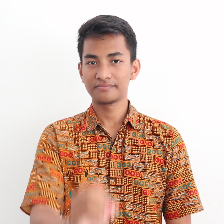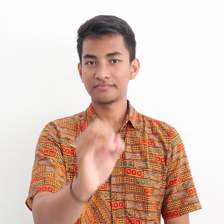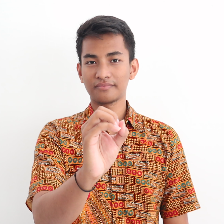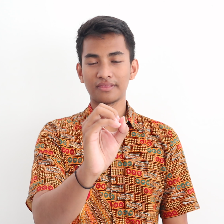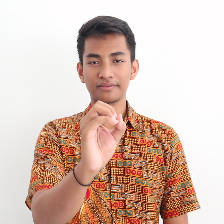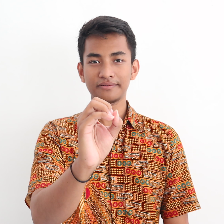O